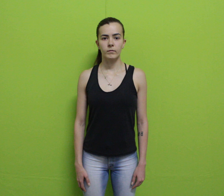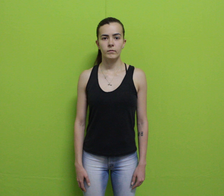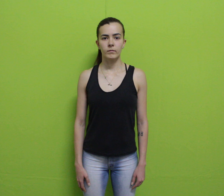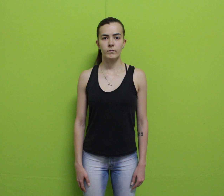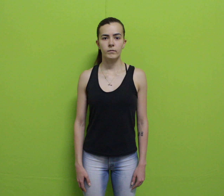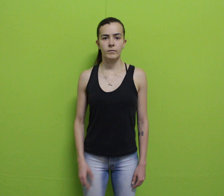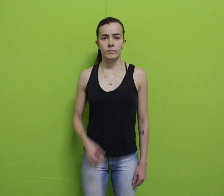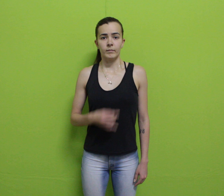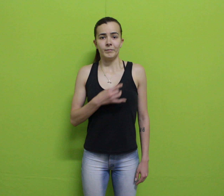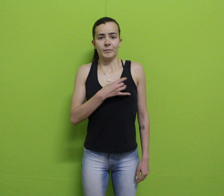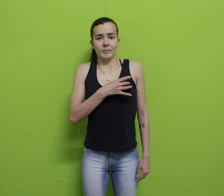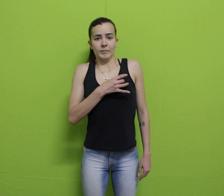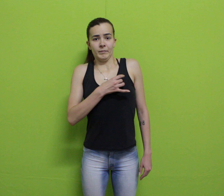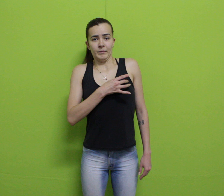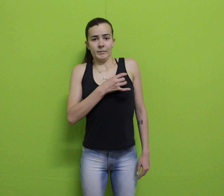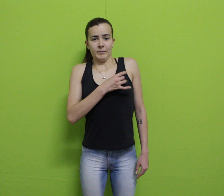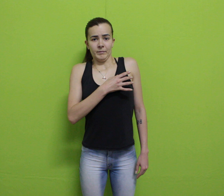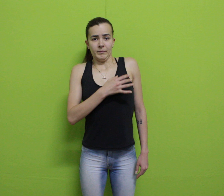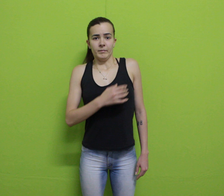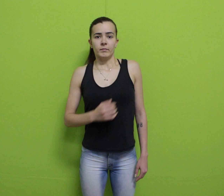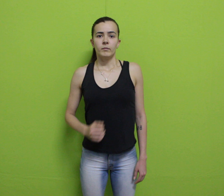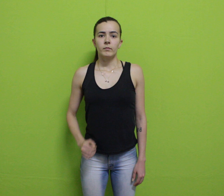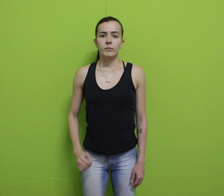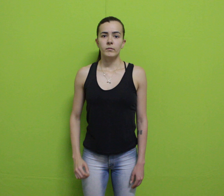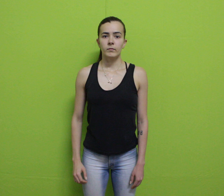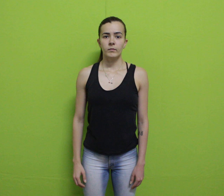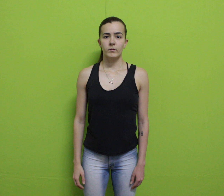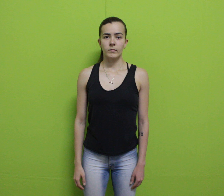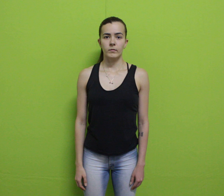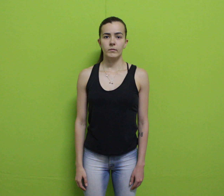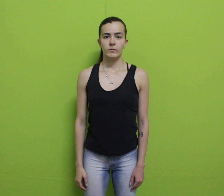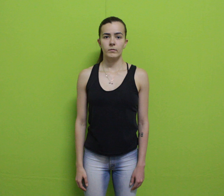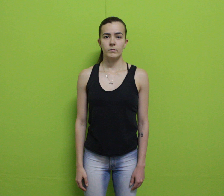medo